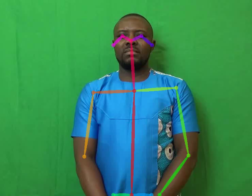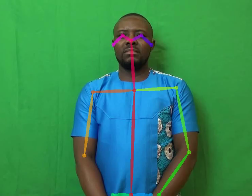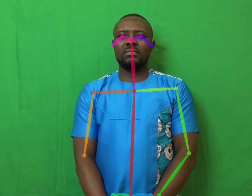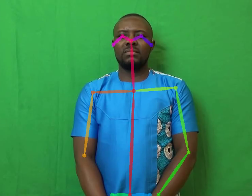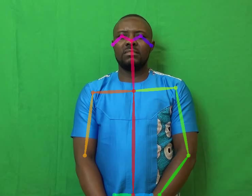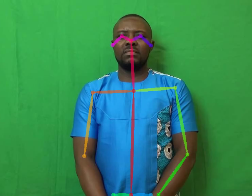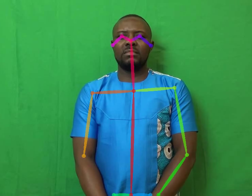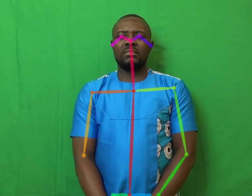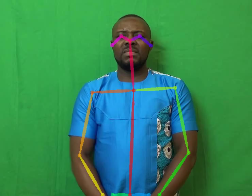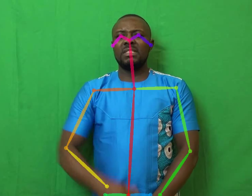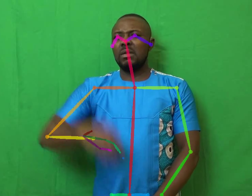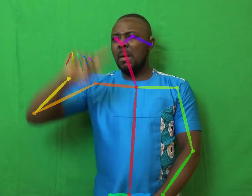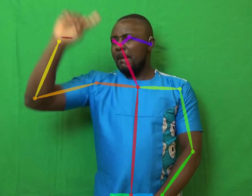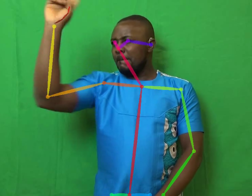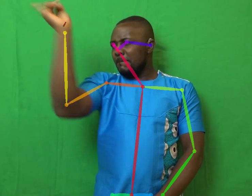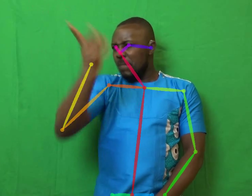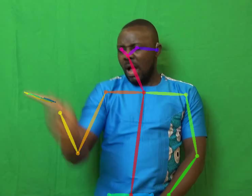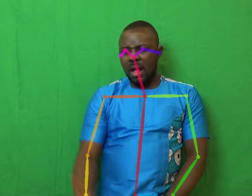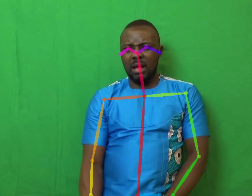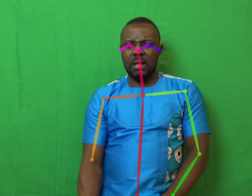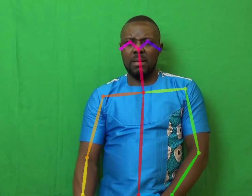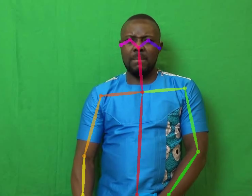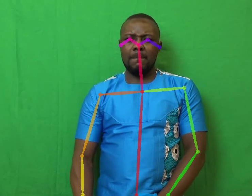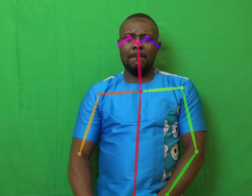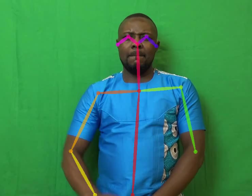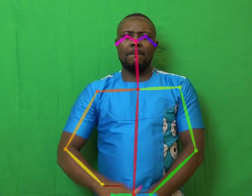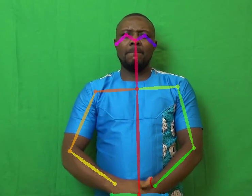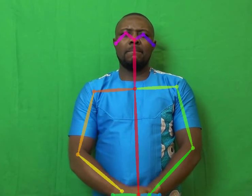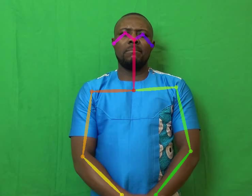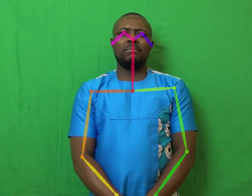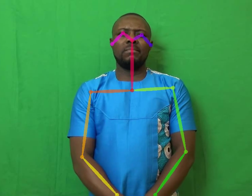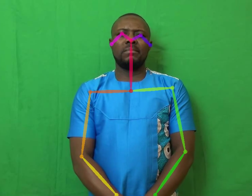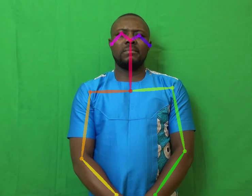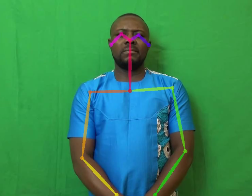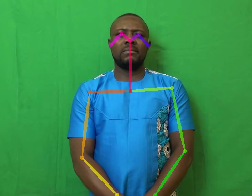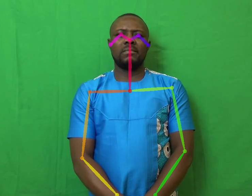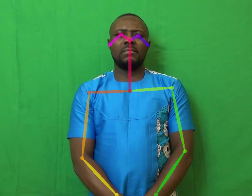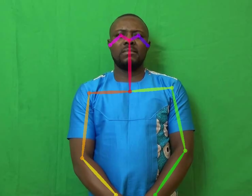lightning